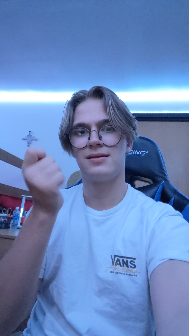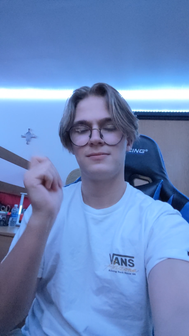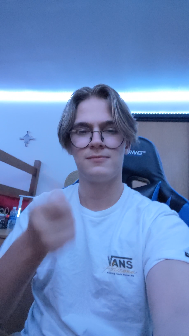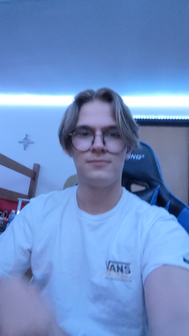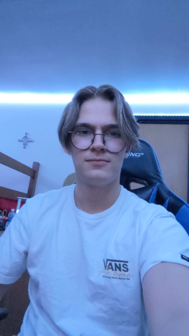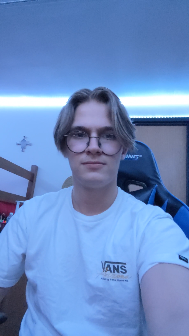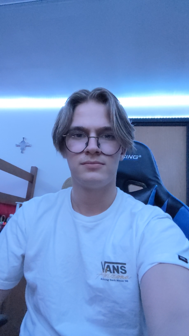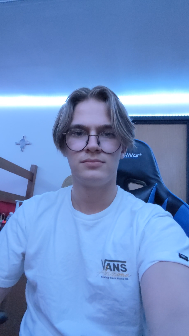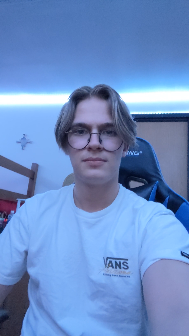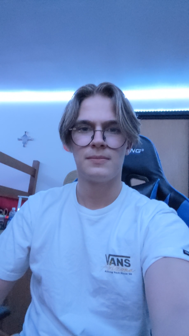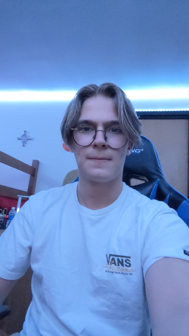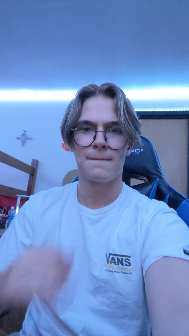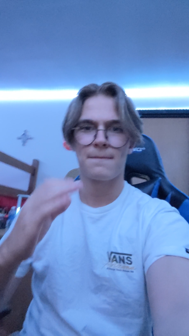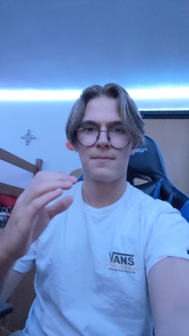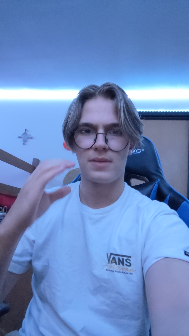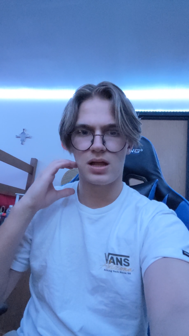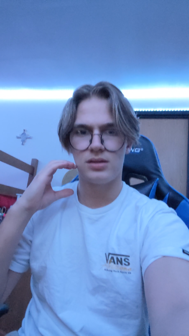bus